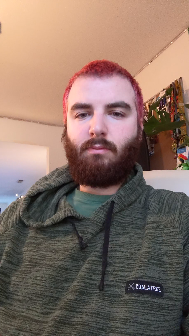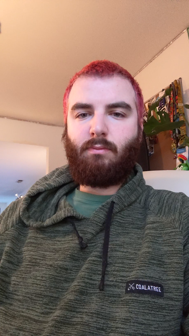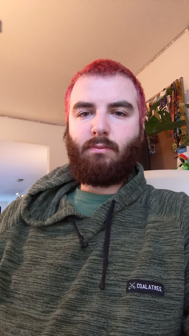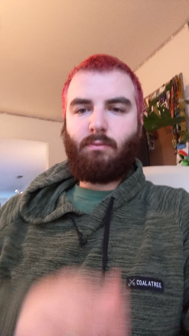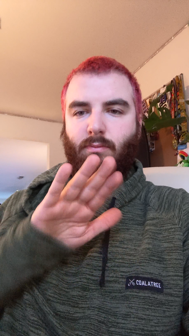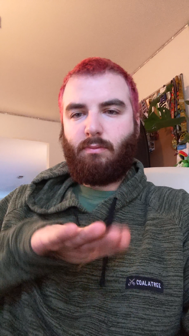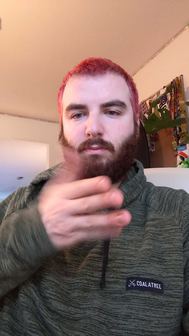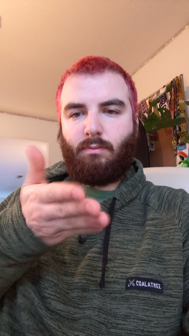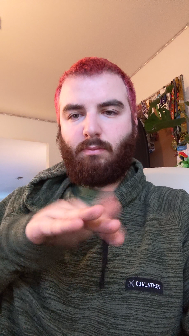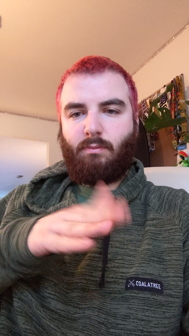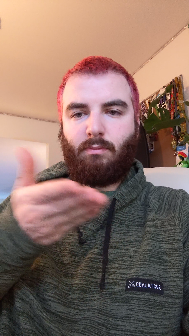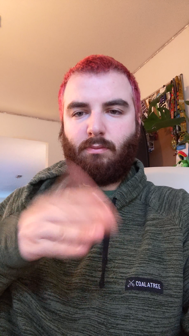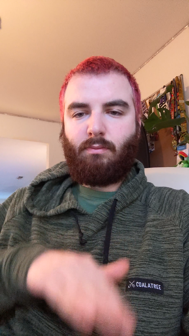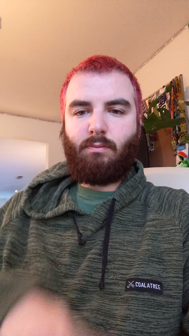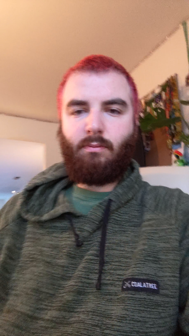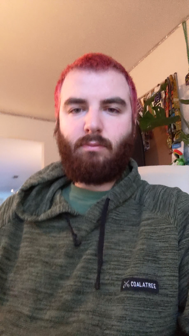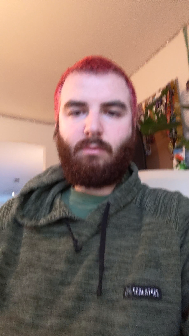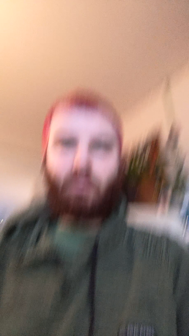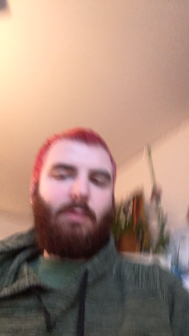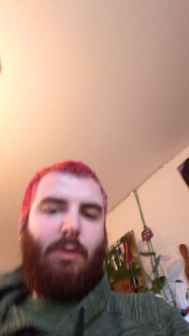cook